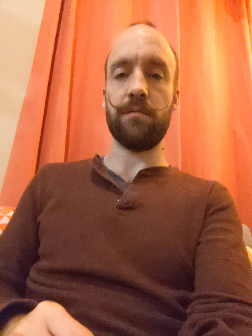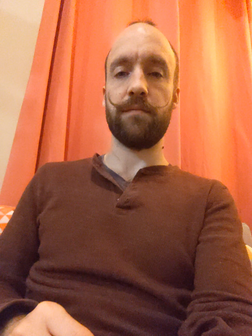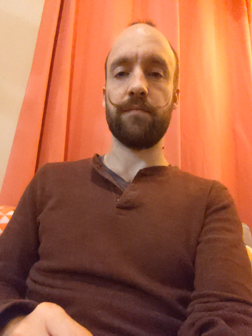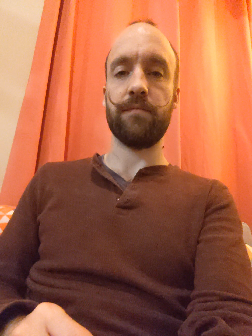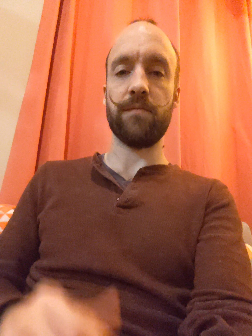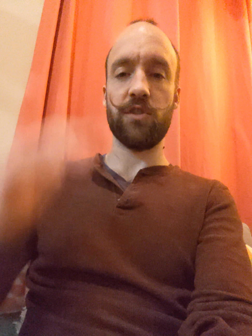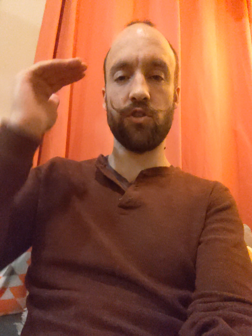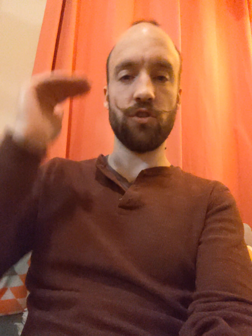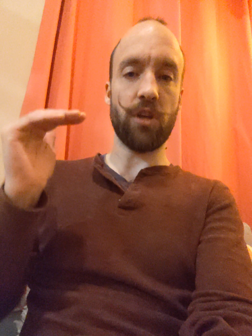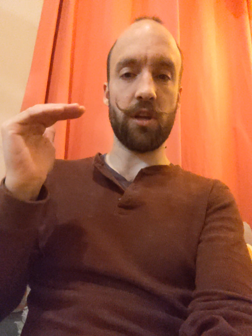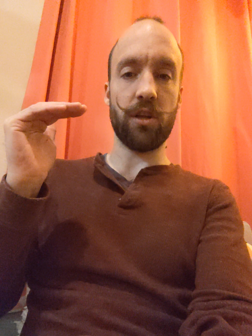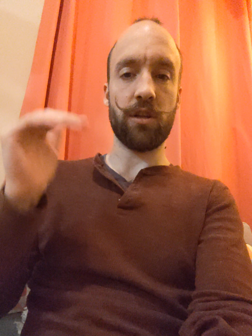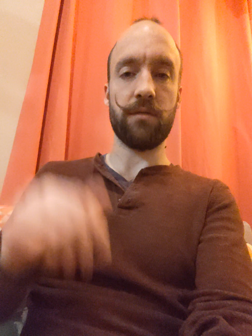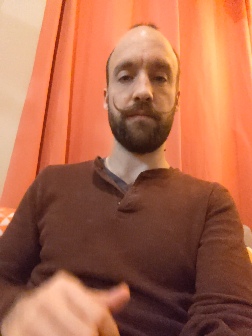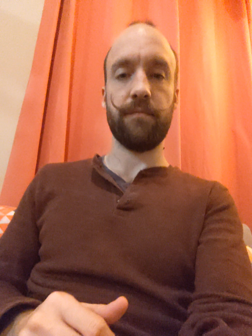child